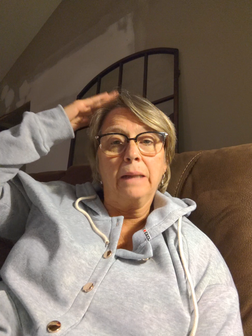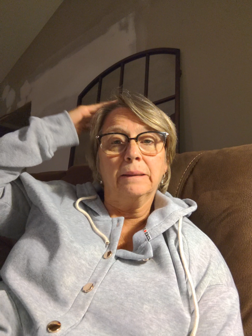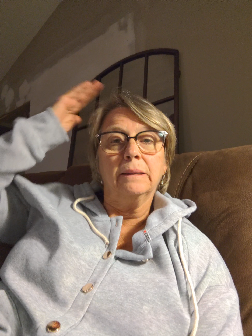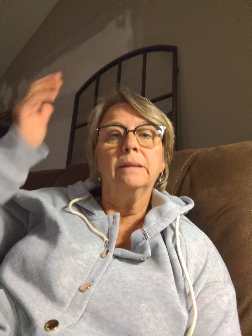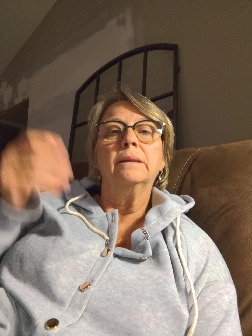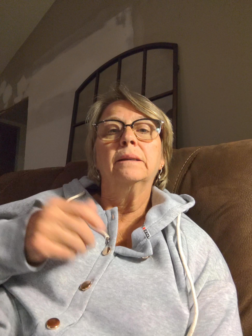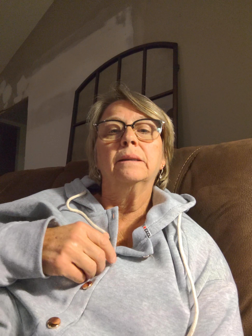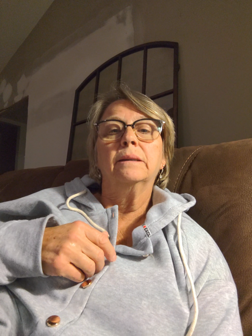hat